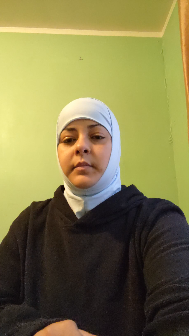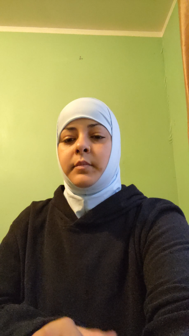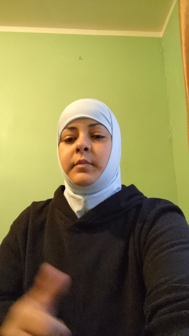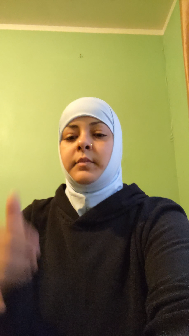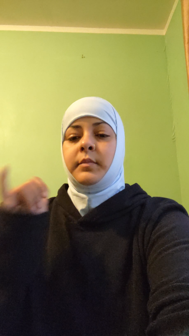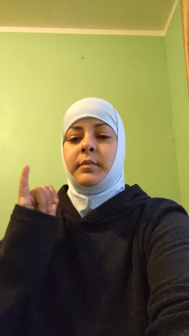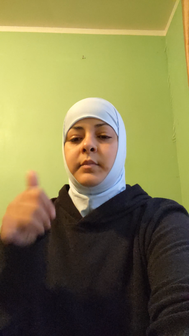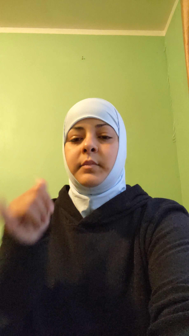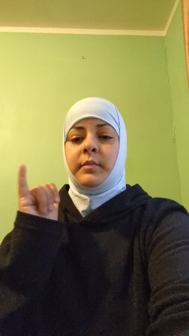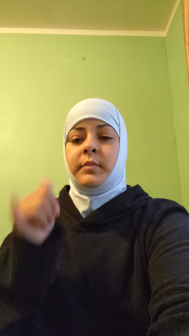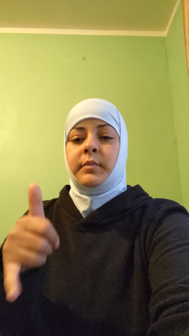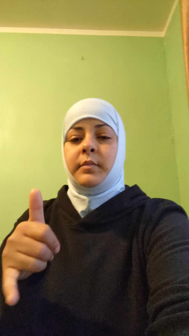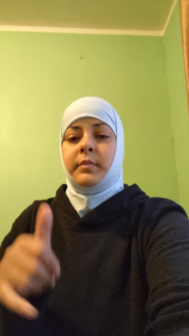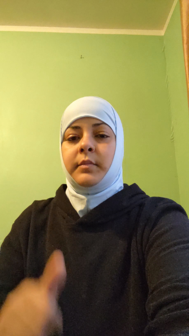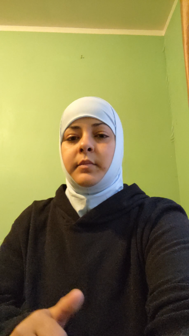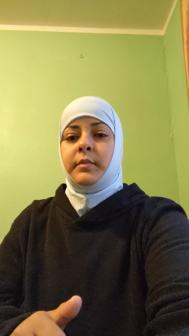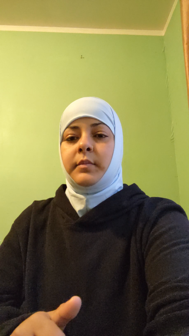rocking chair